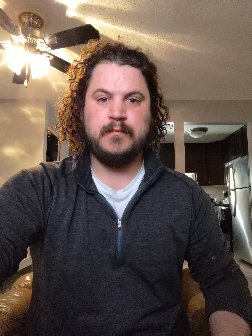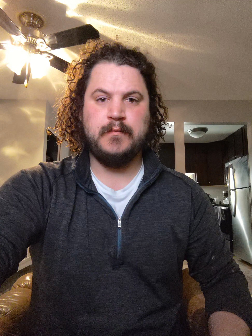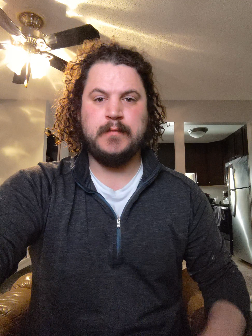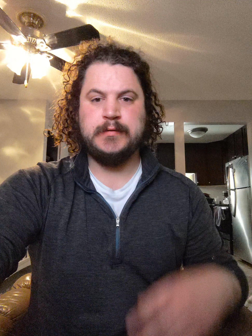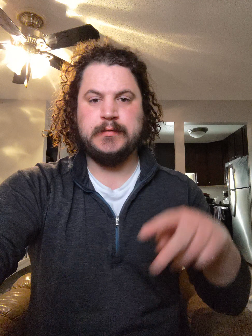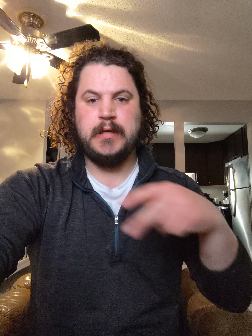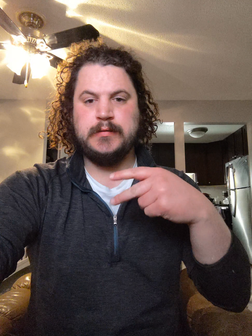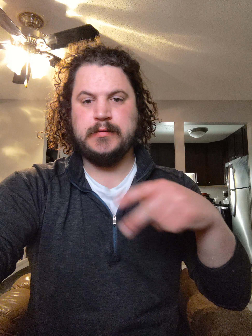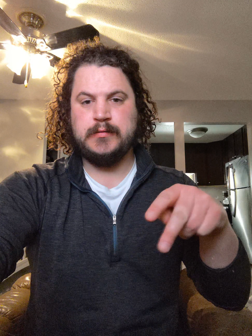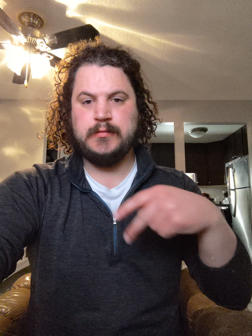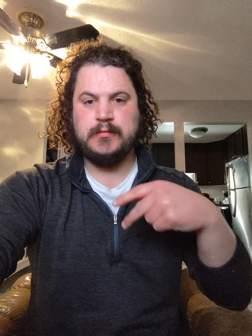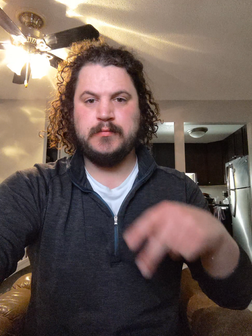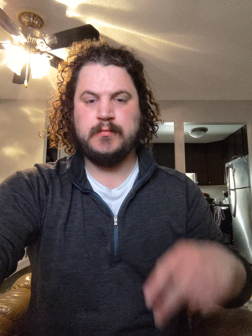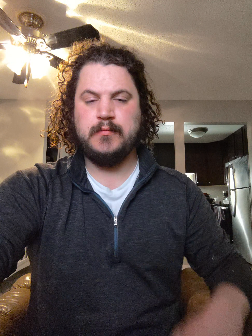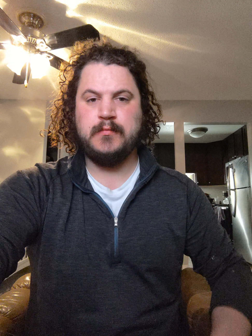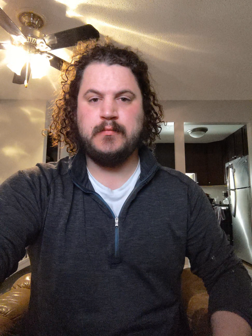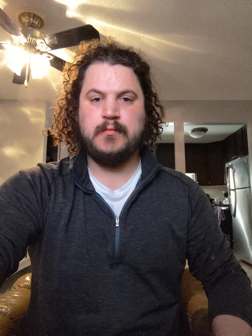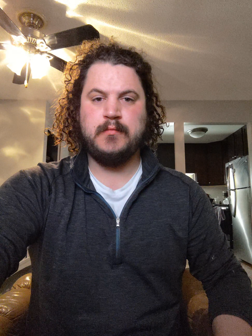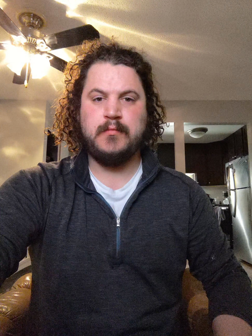dance